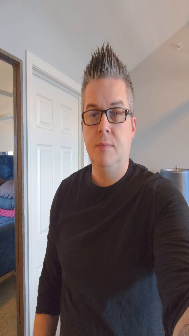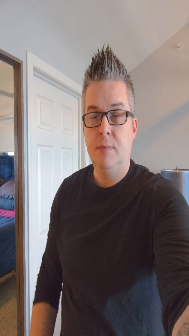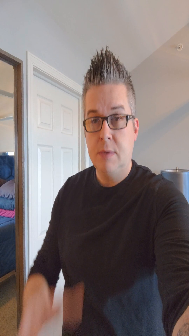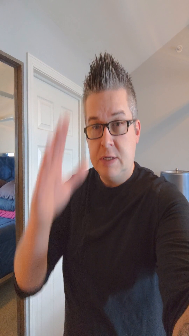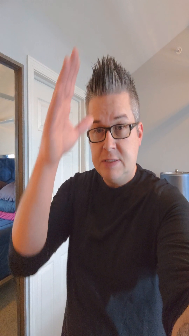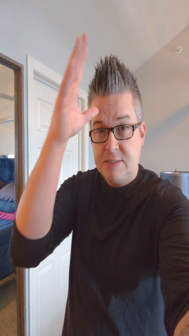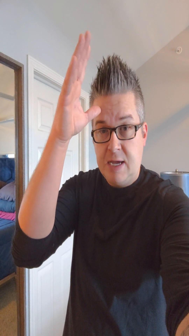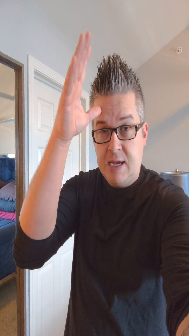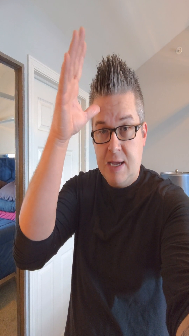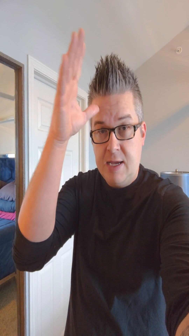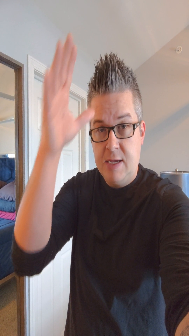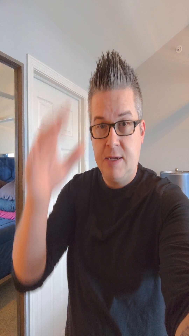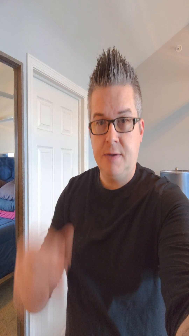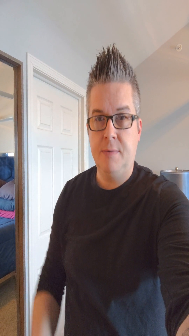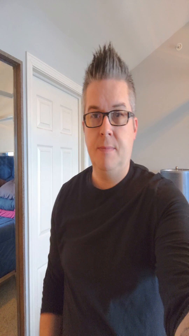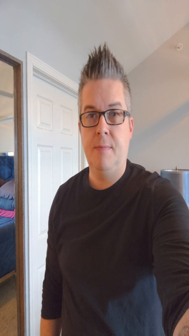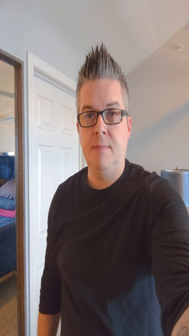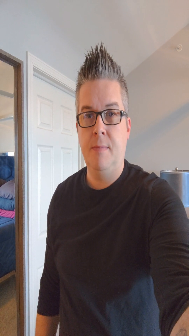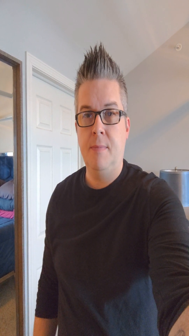dad